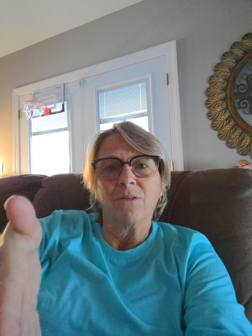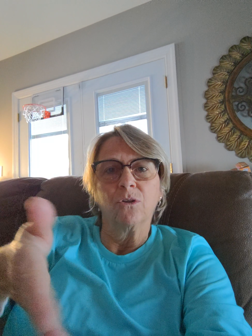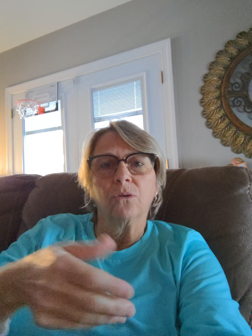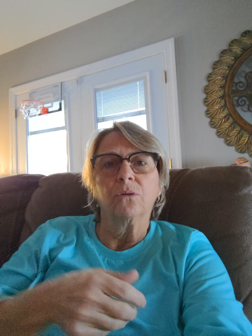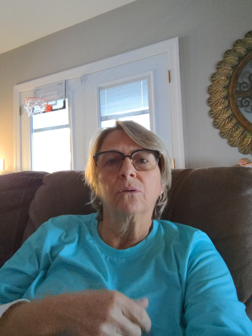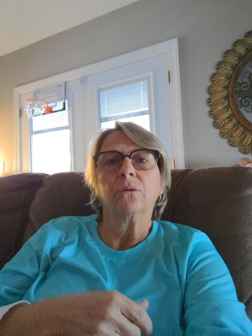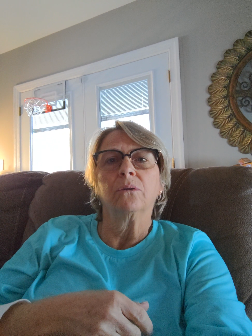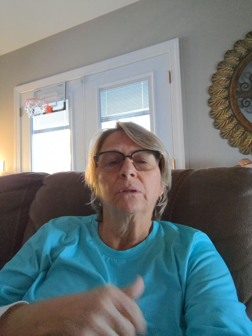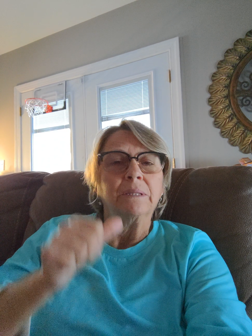after